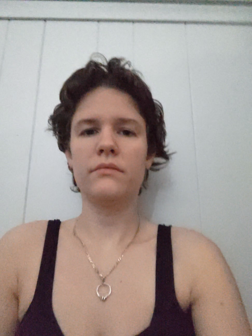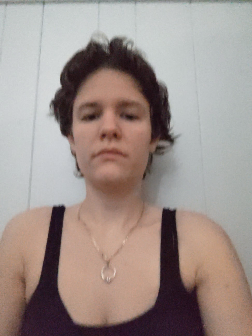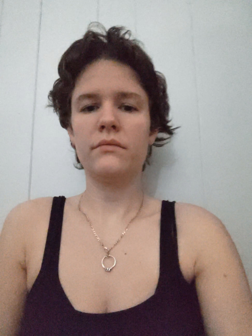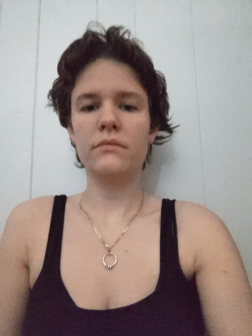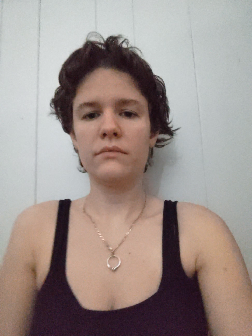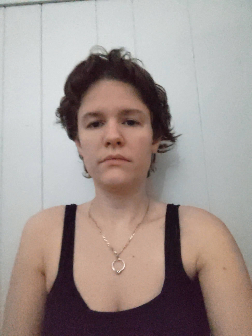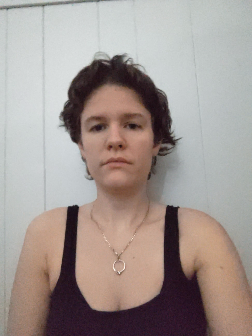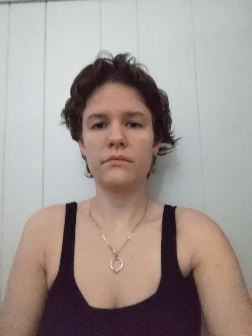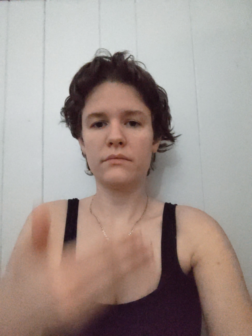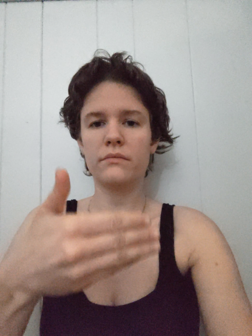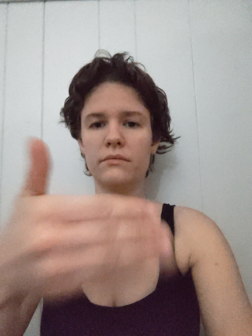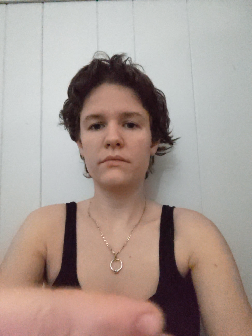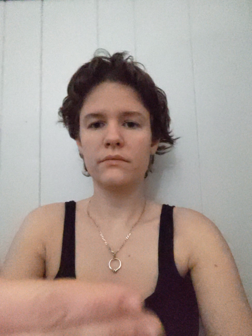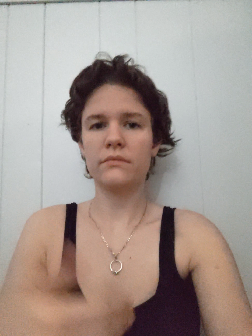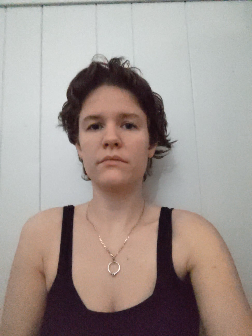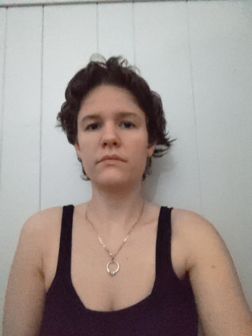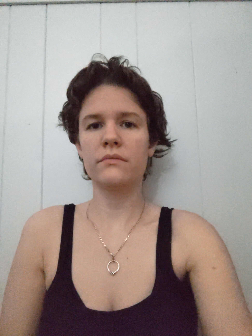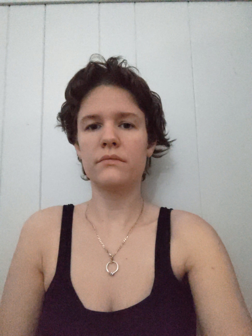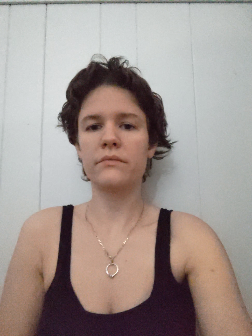after